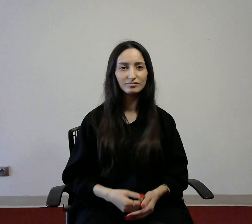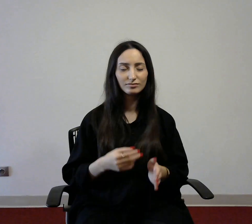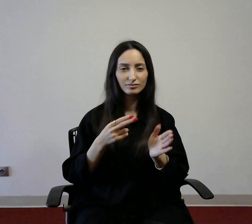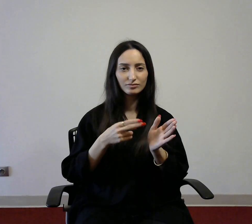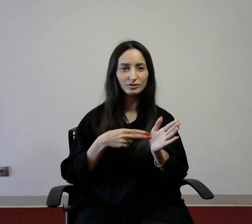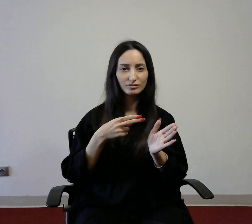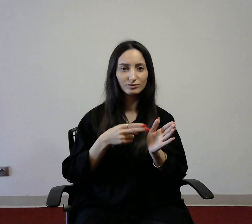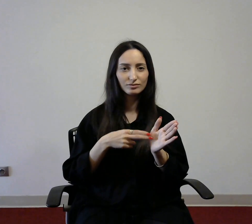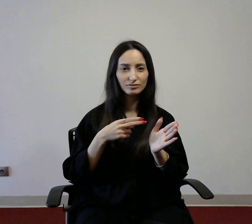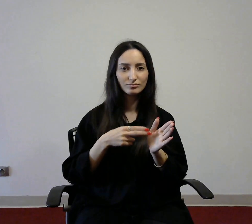qatar